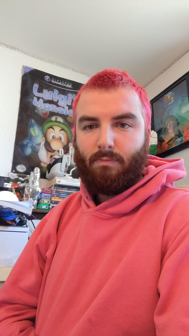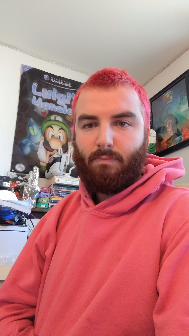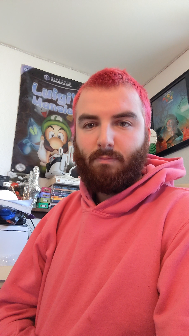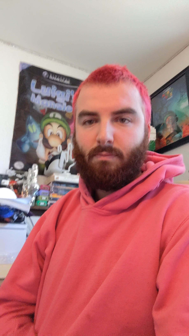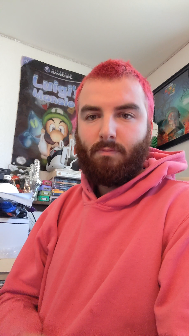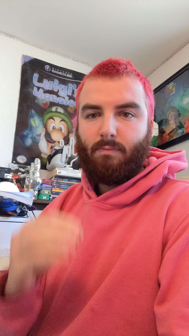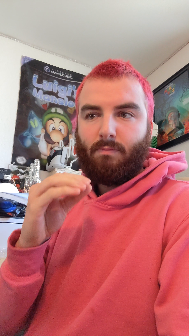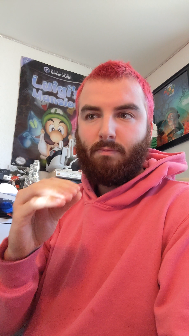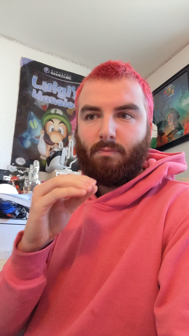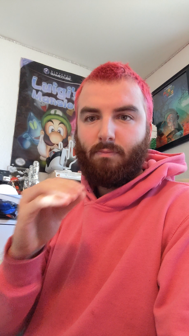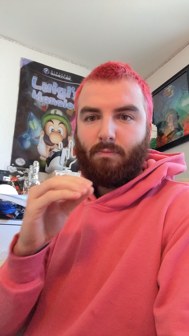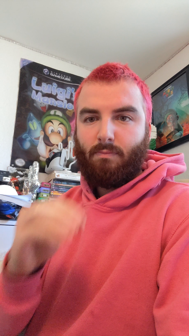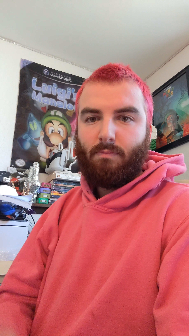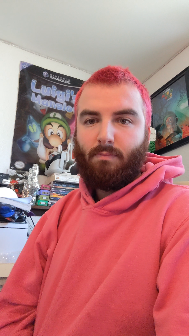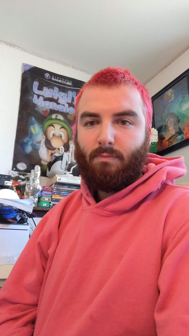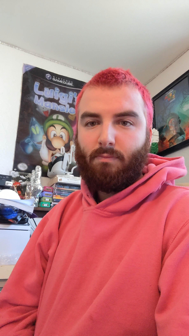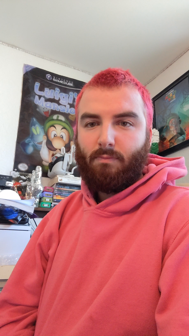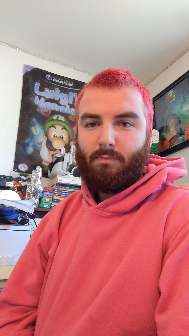fix